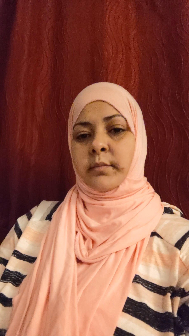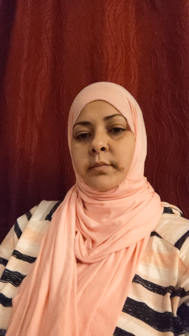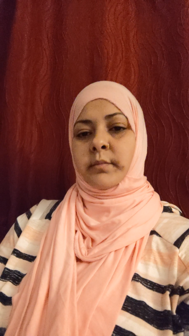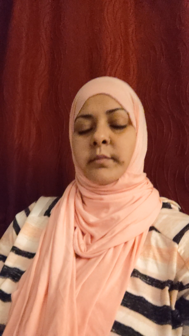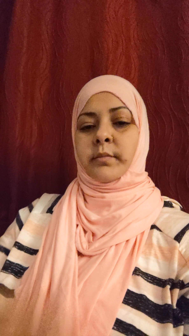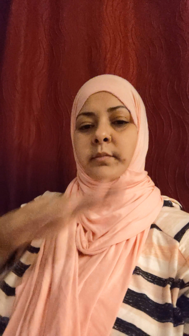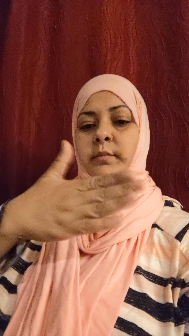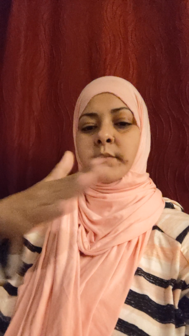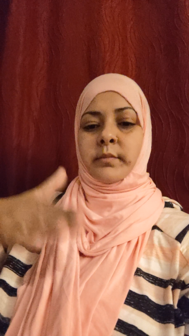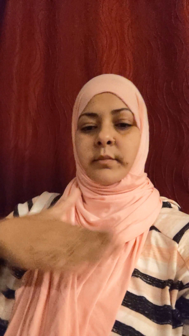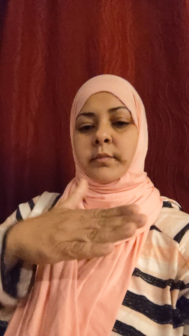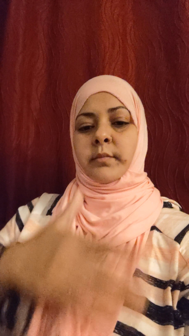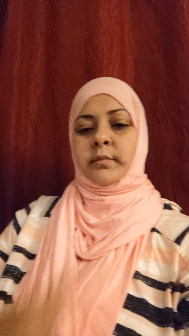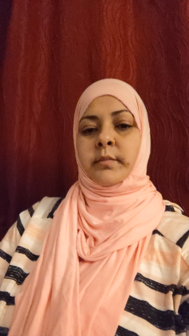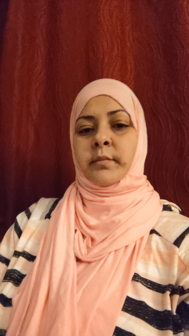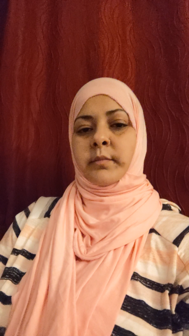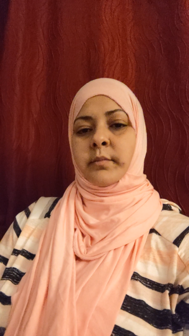cook